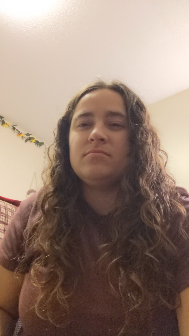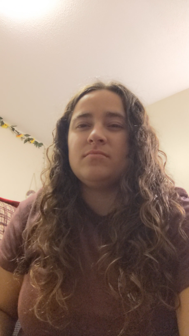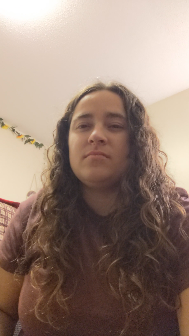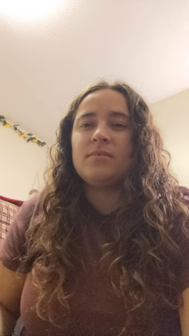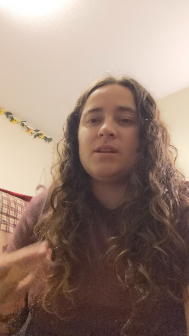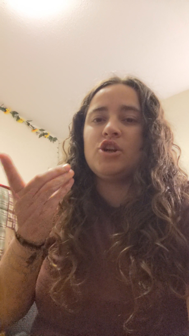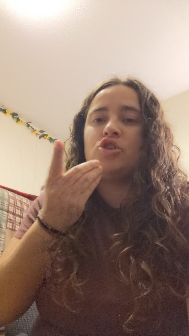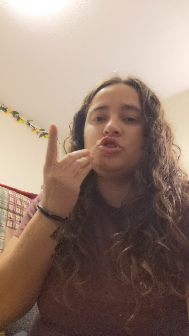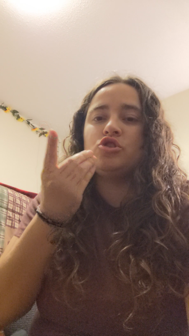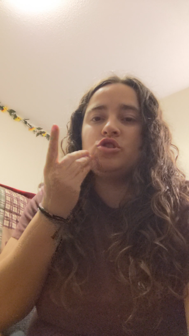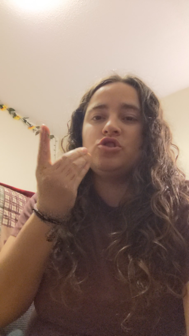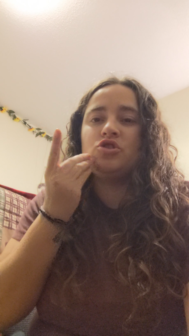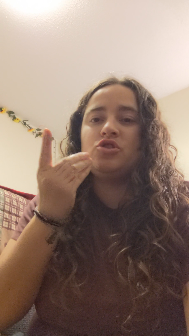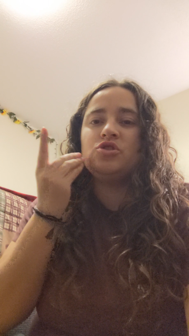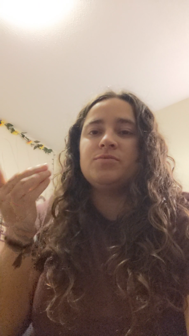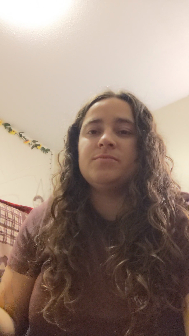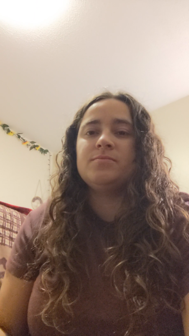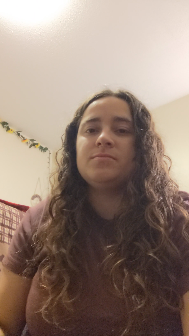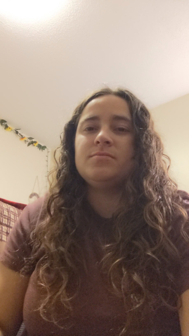dinner